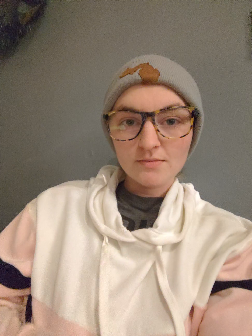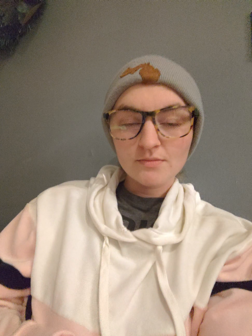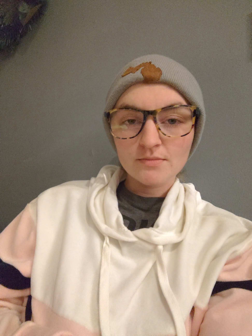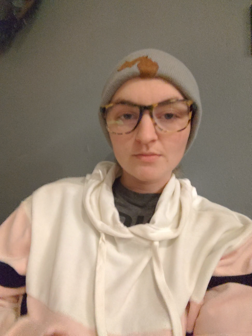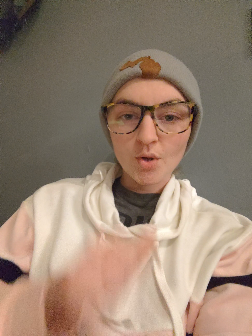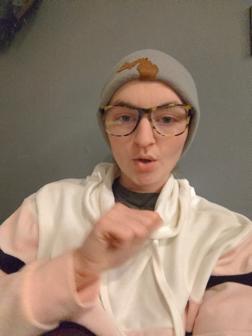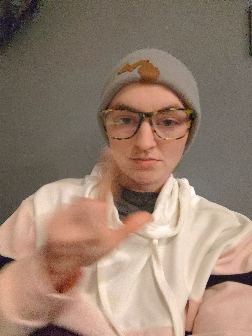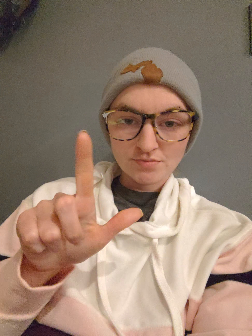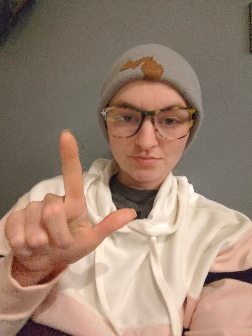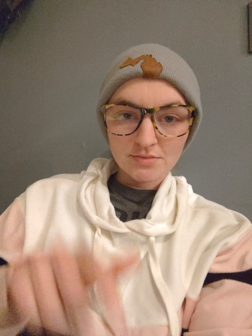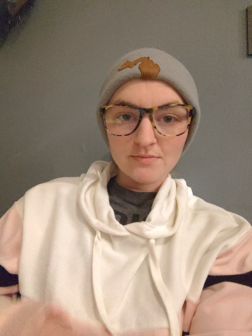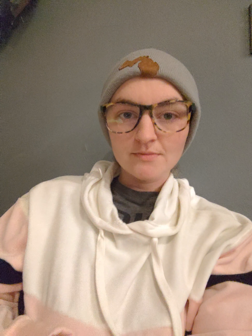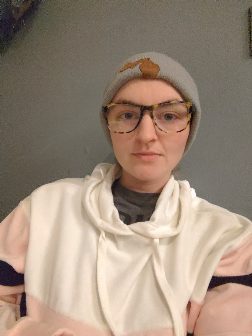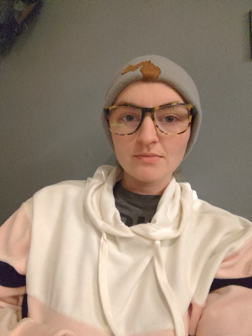all